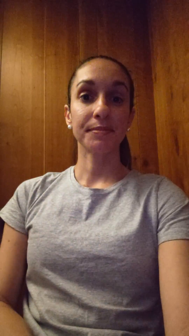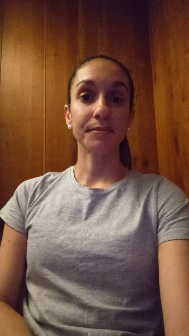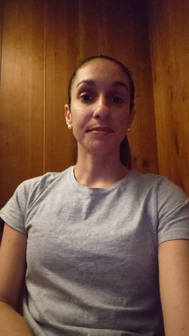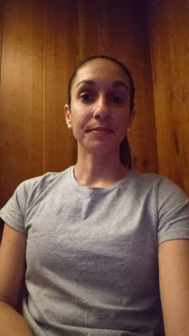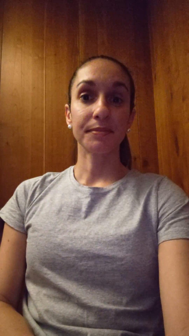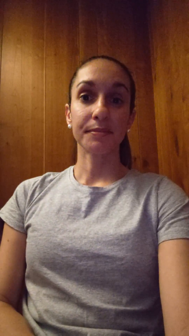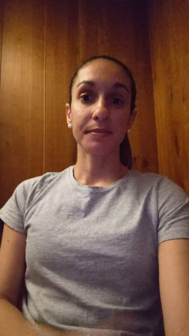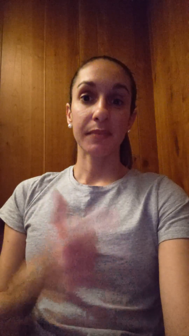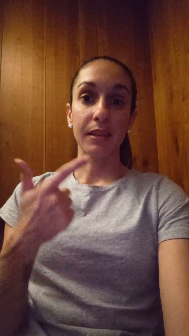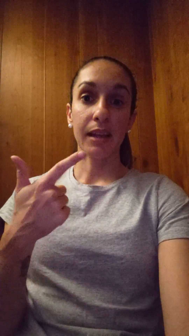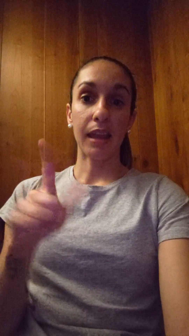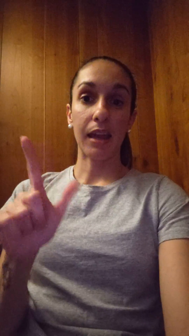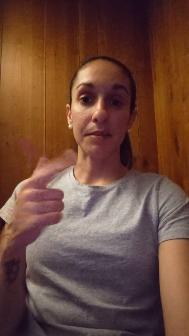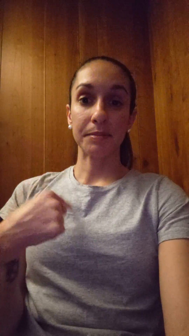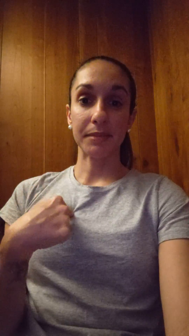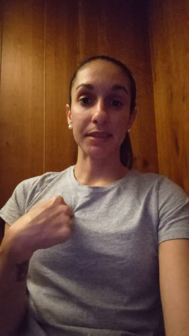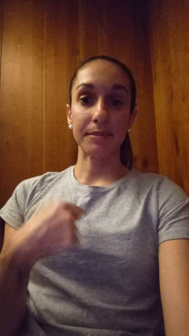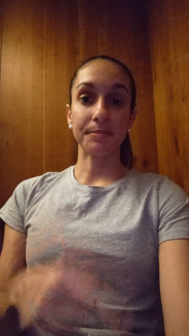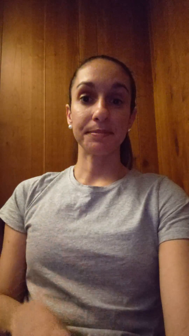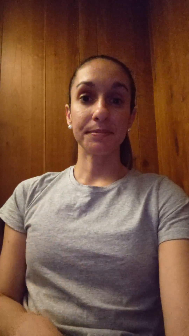let me